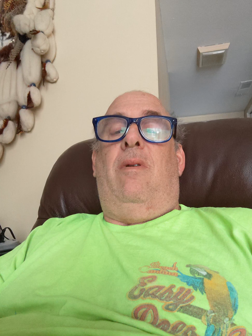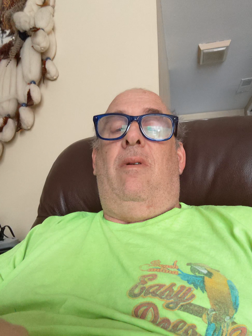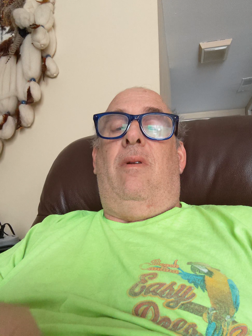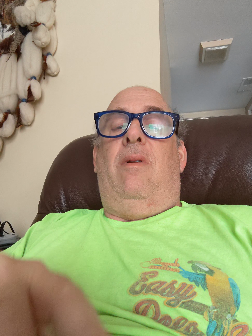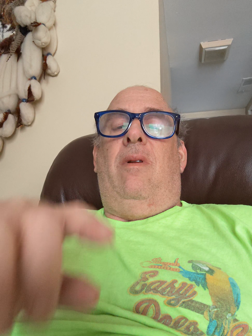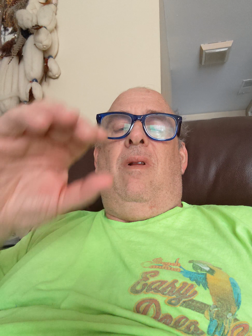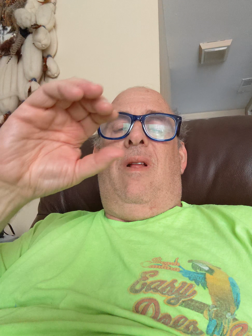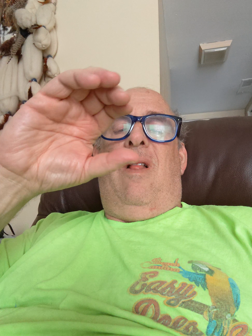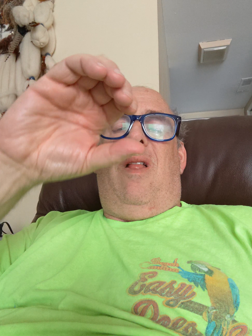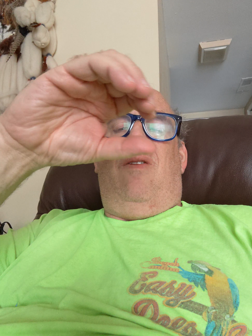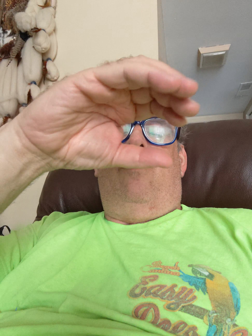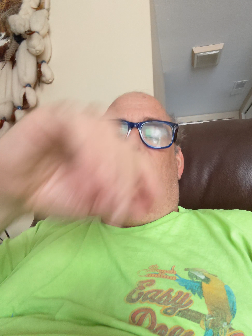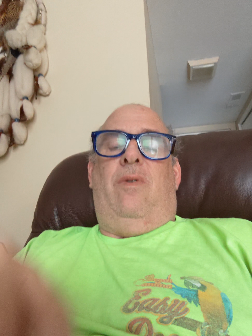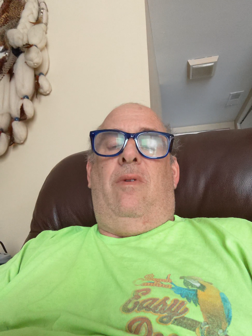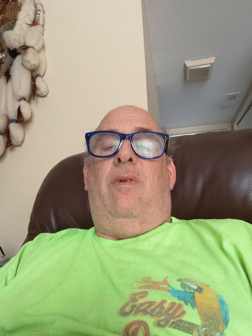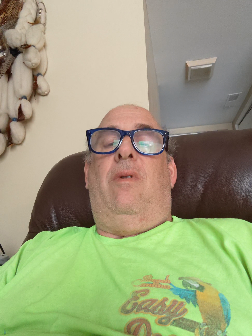cloud